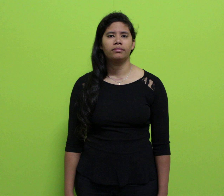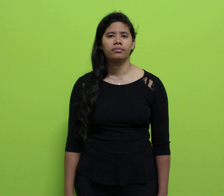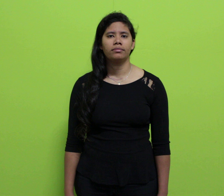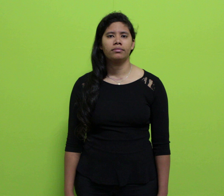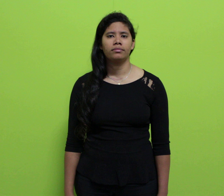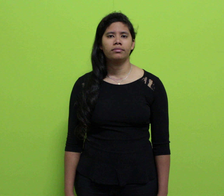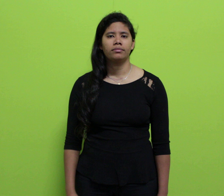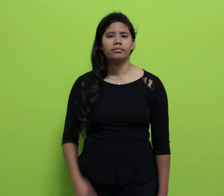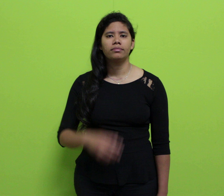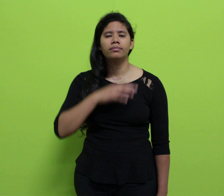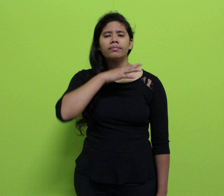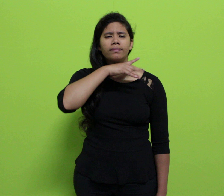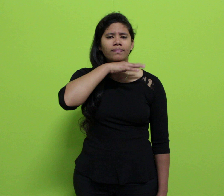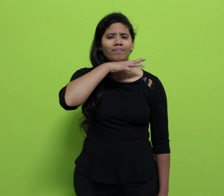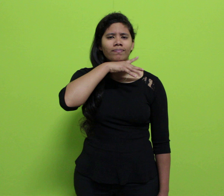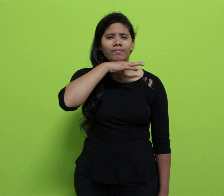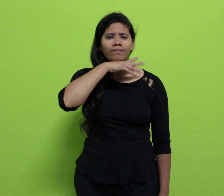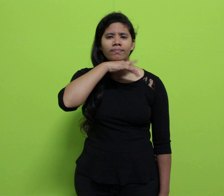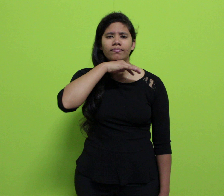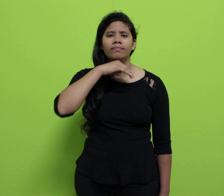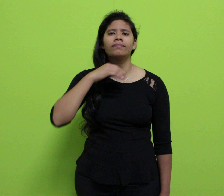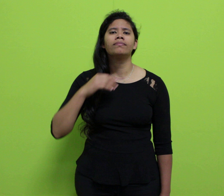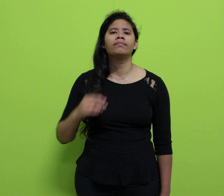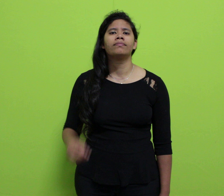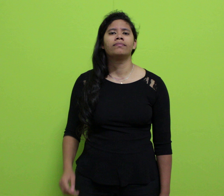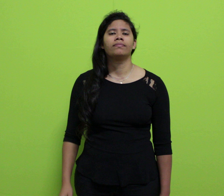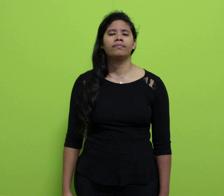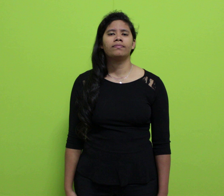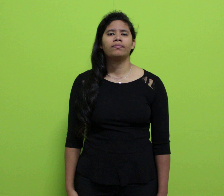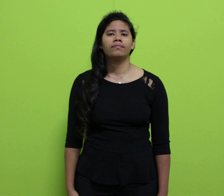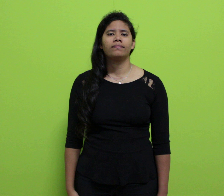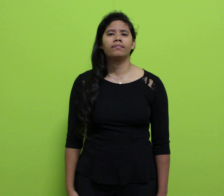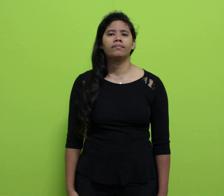ruim